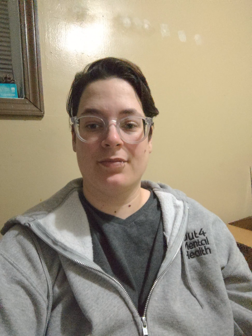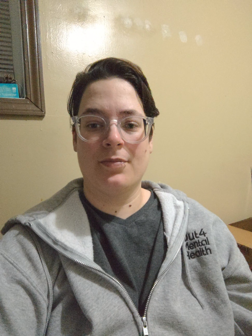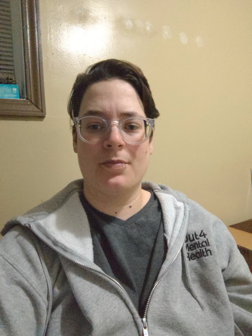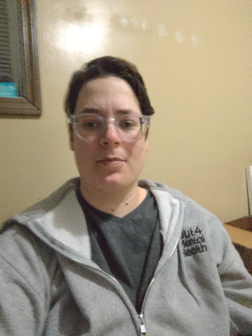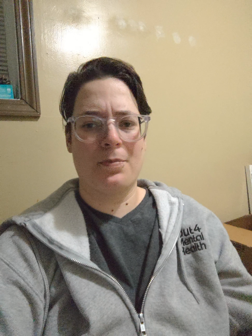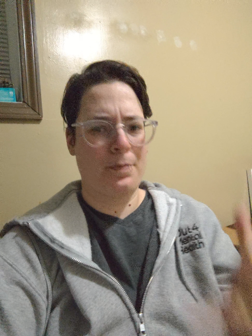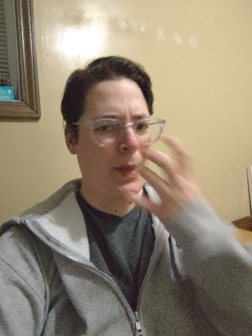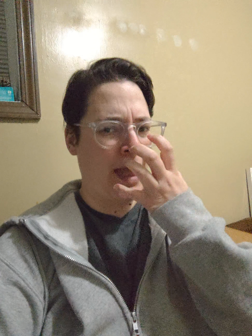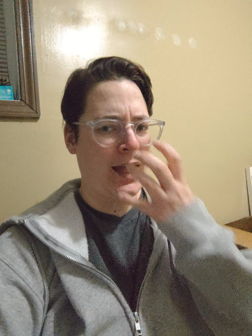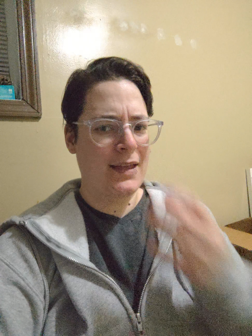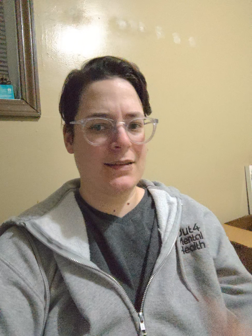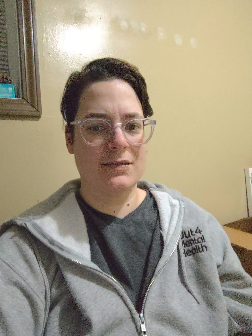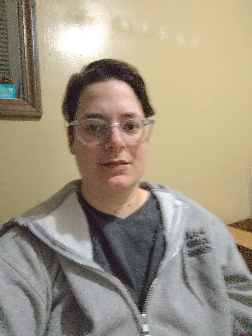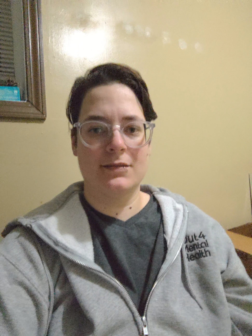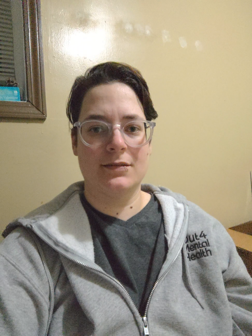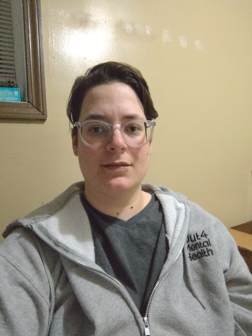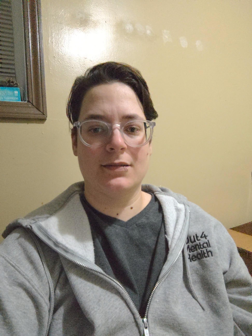mad